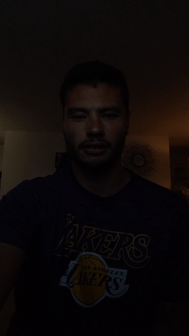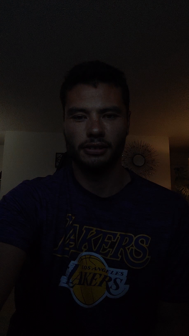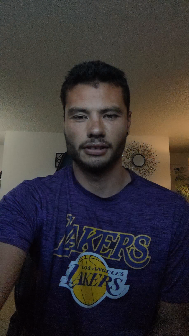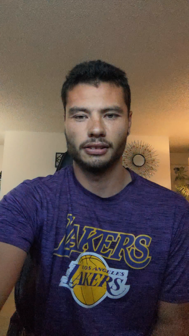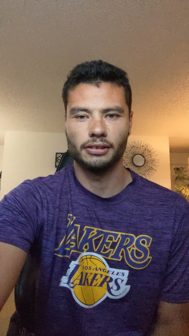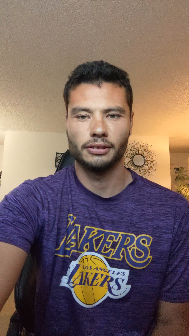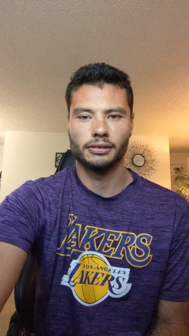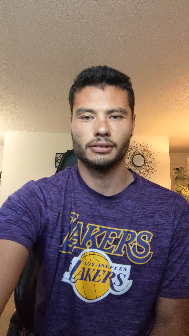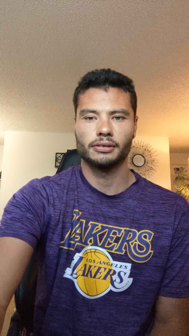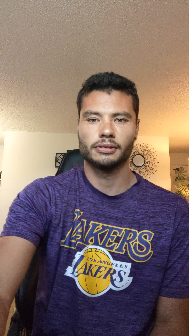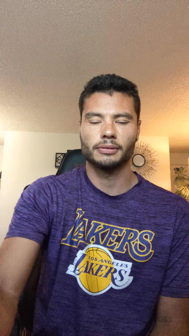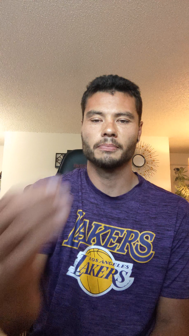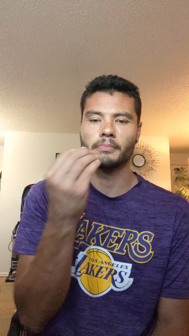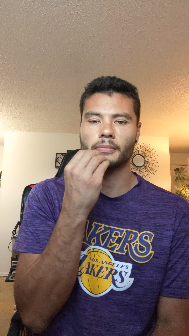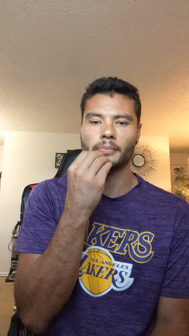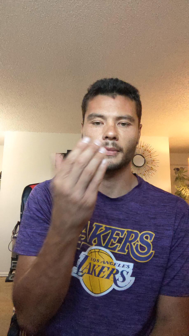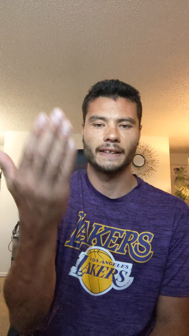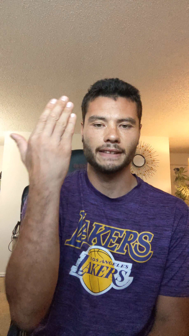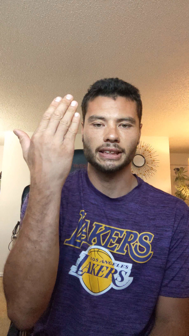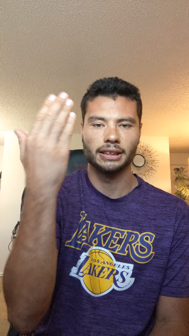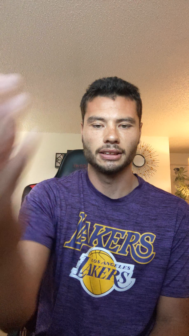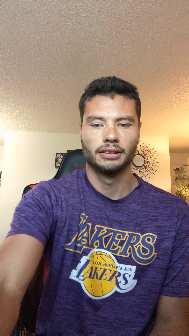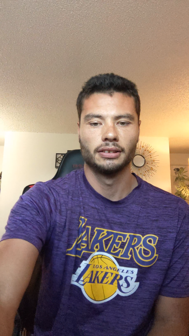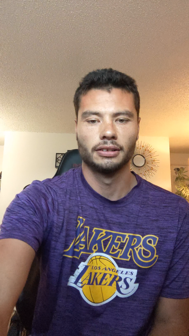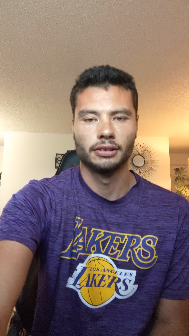breakfast